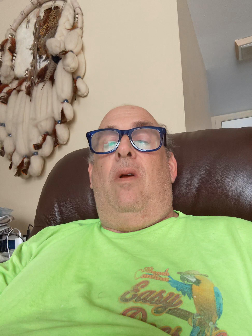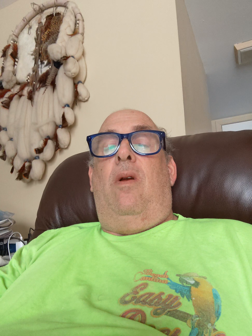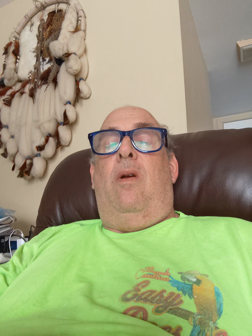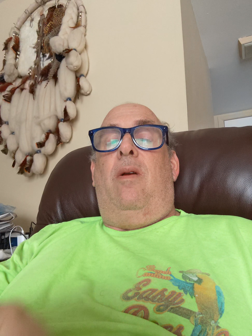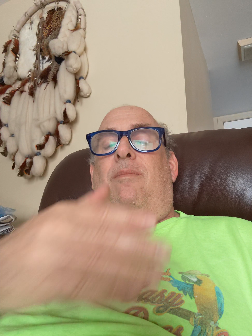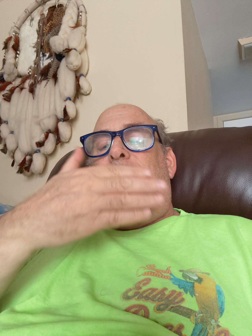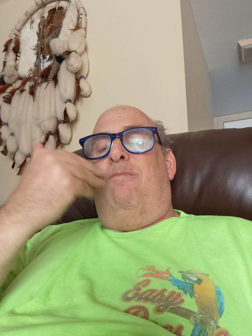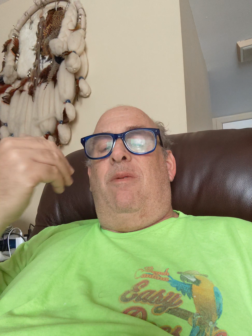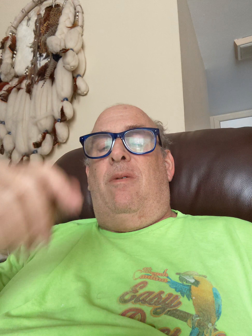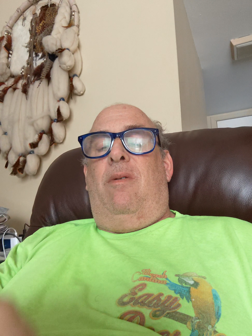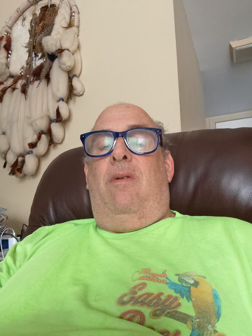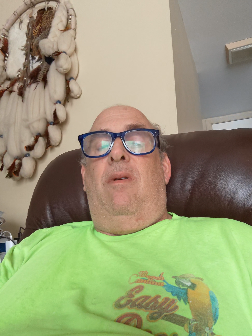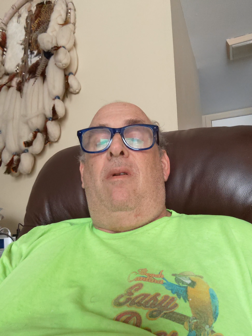better